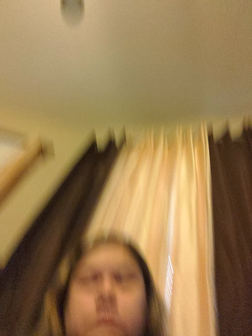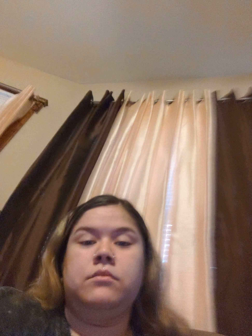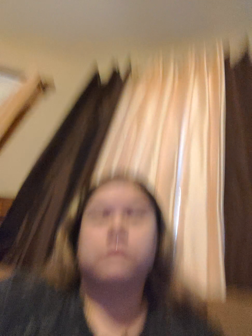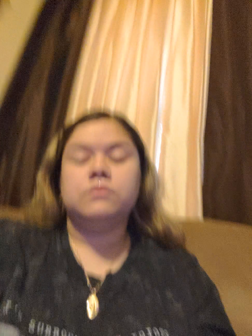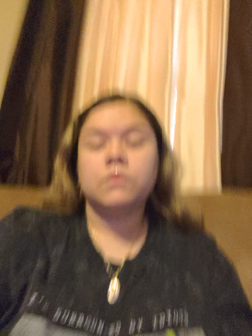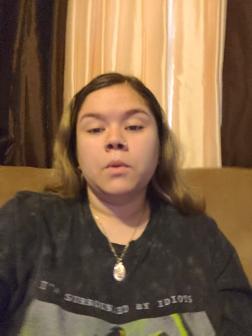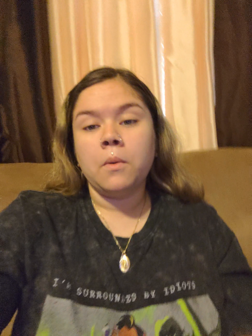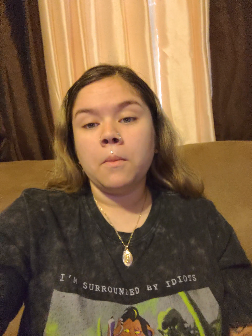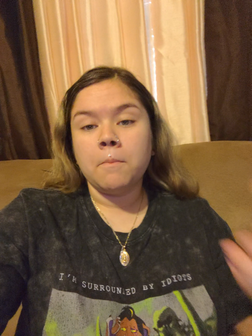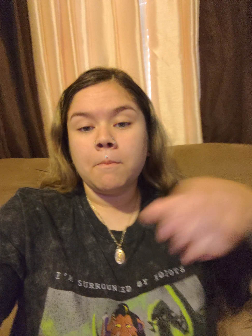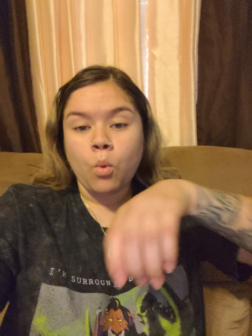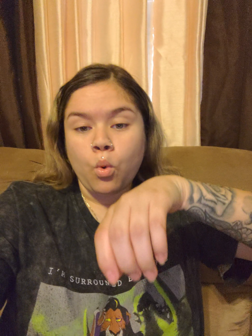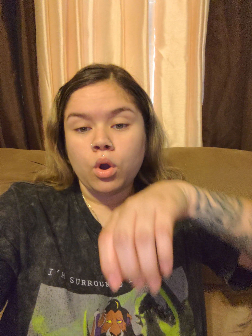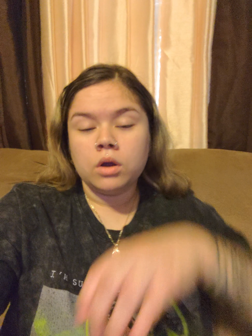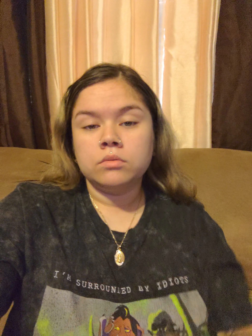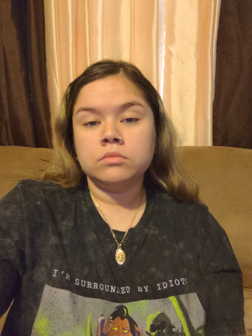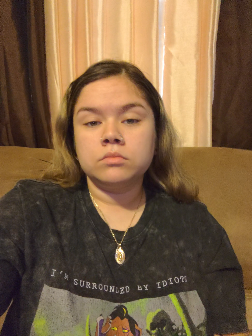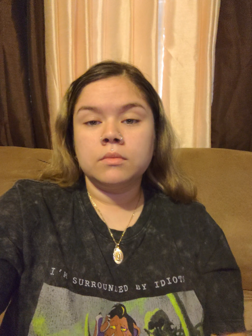pour